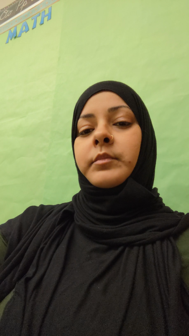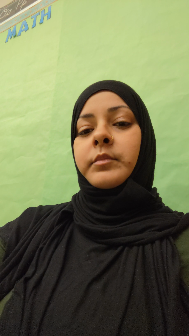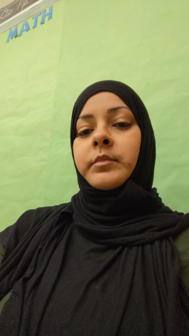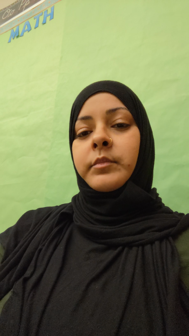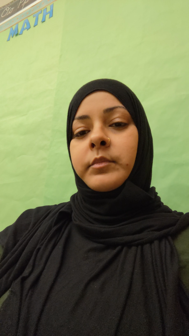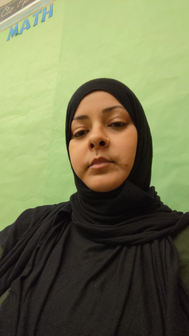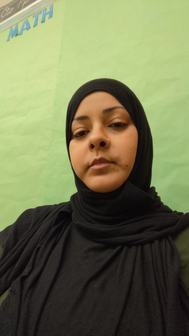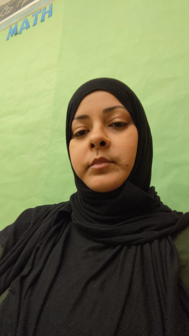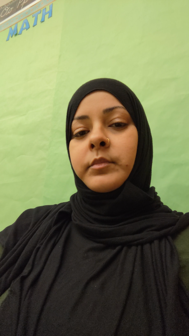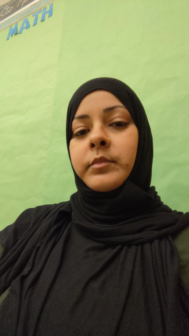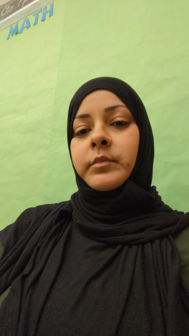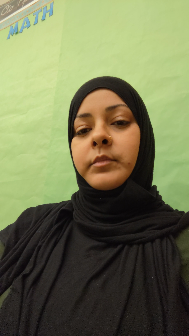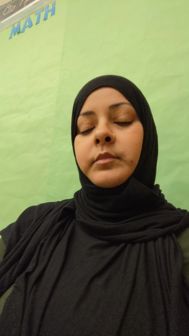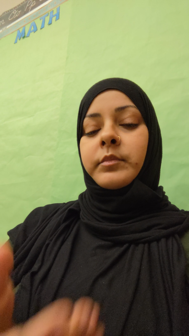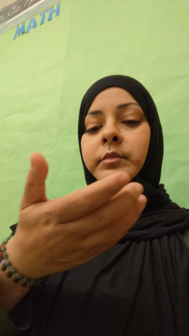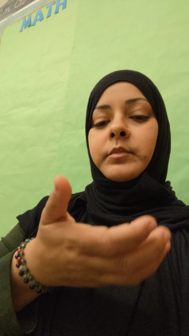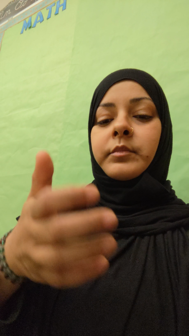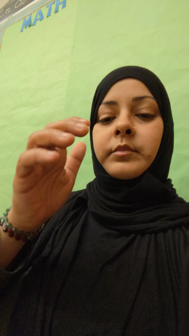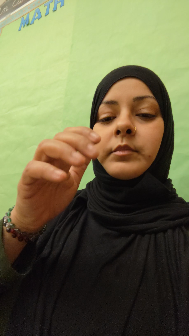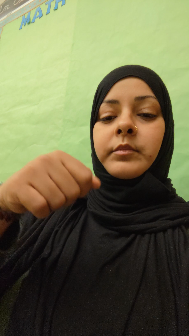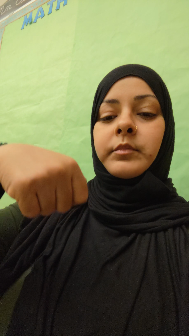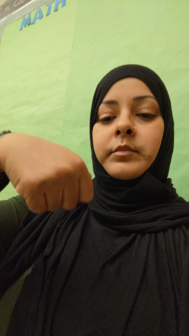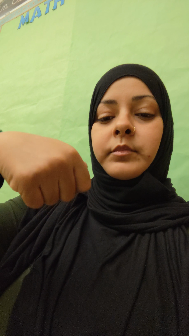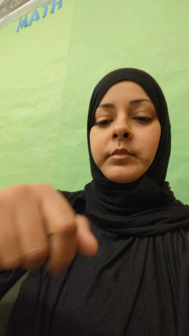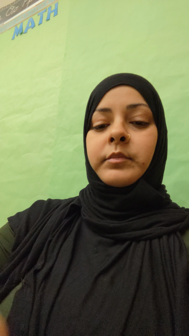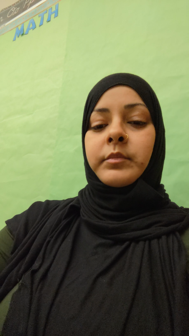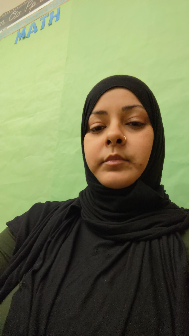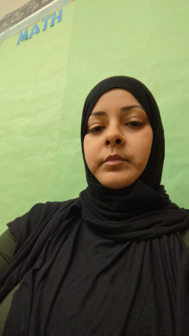basket